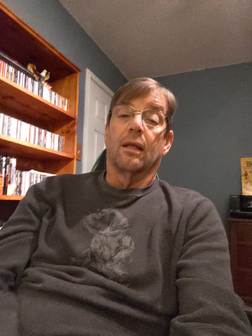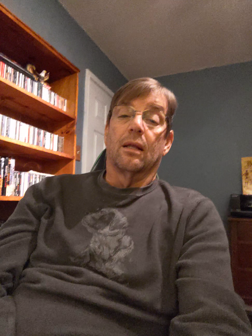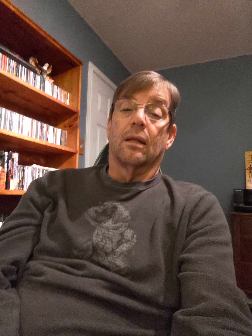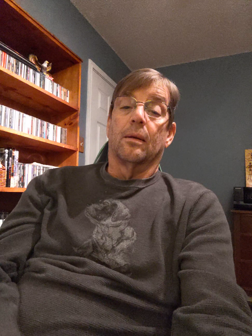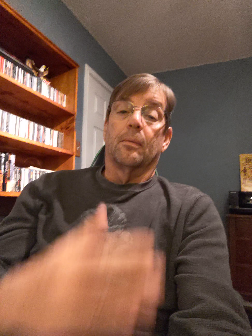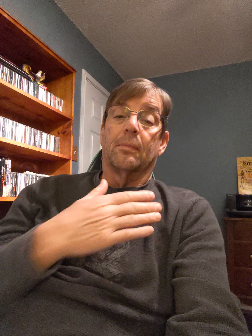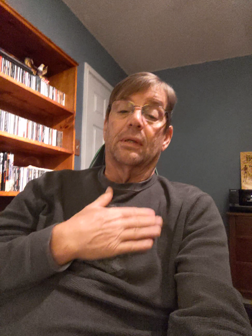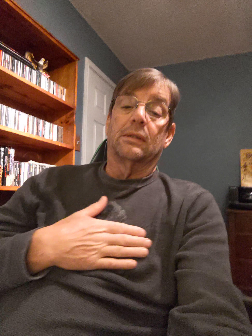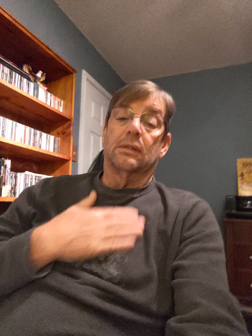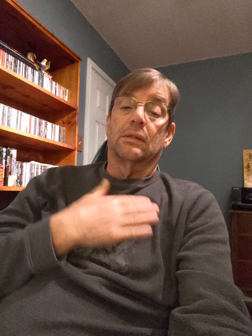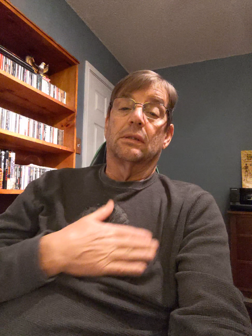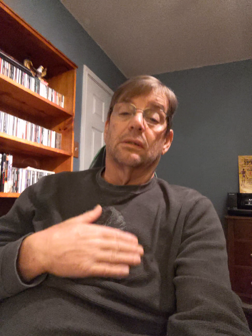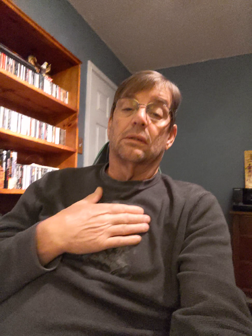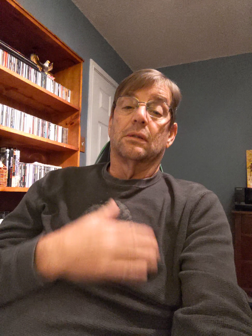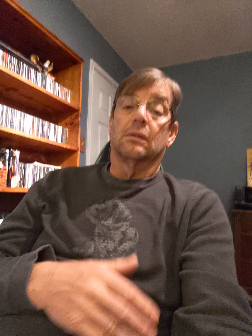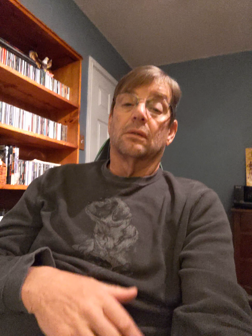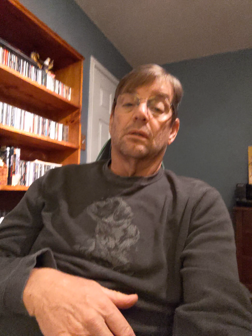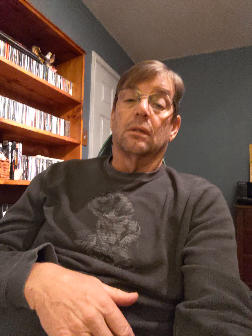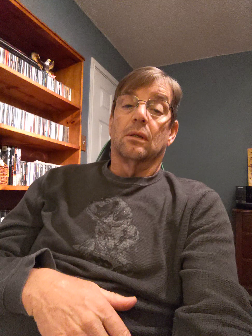please